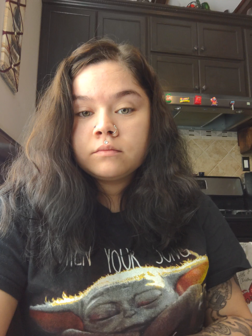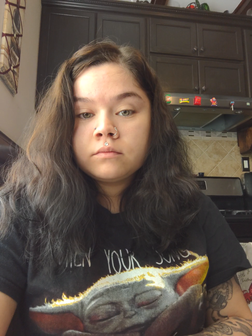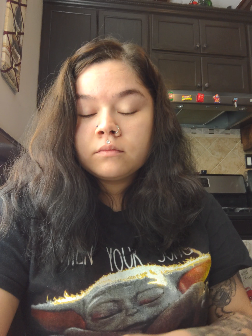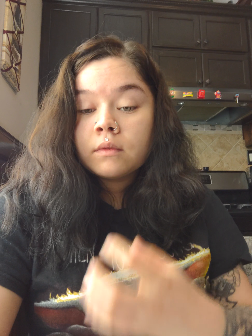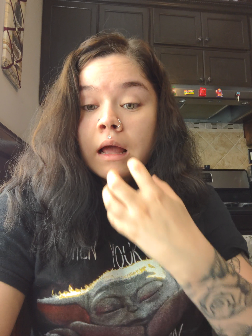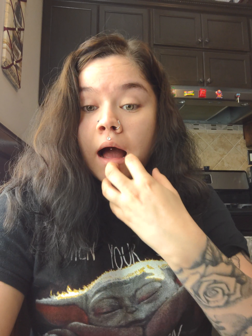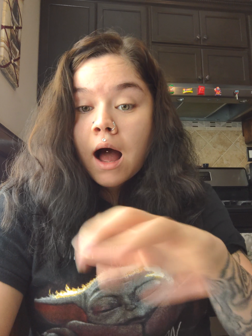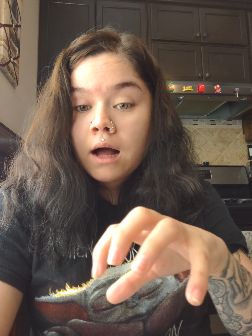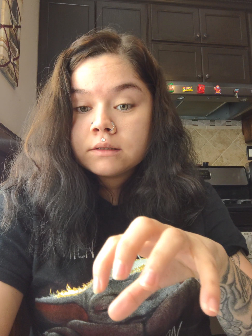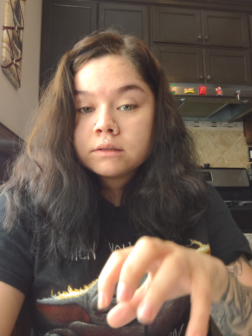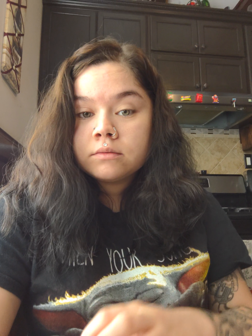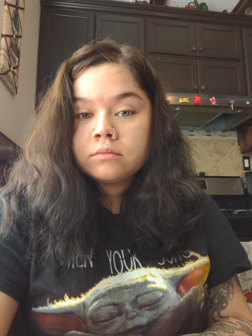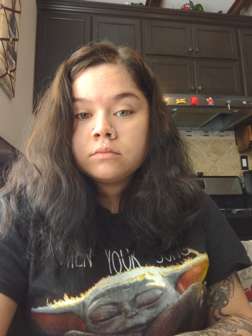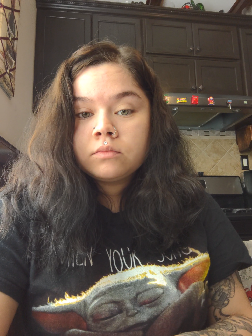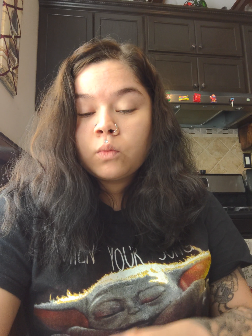hot